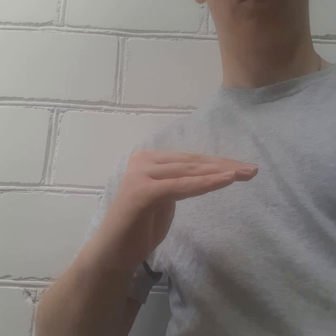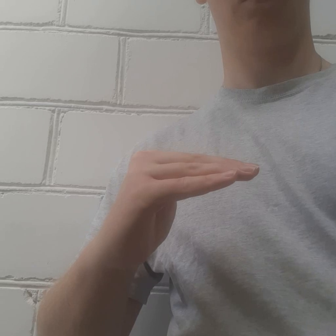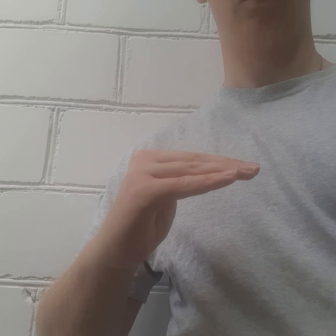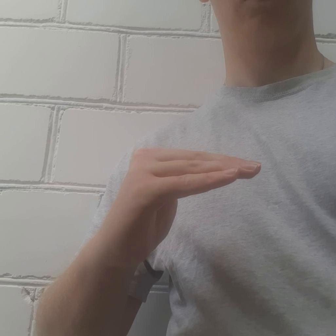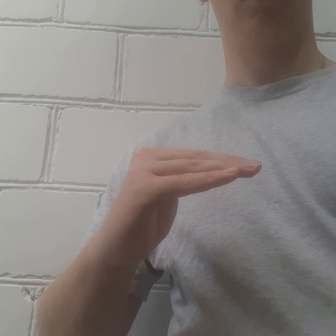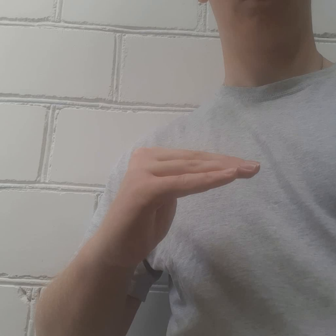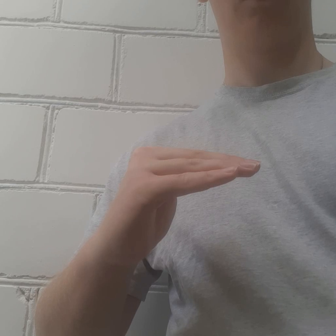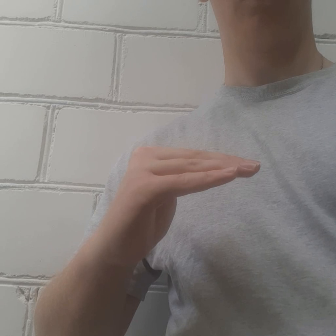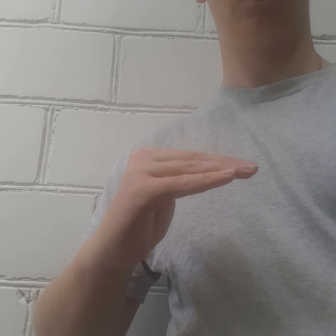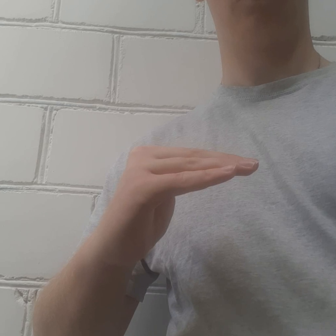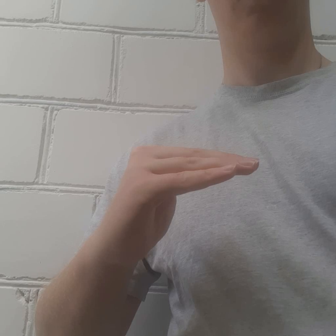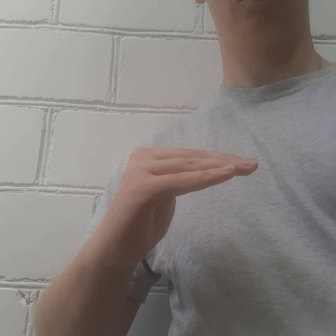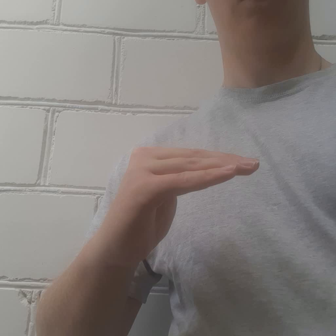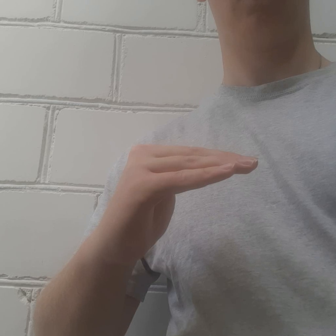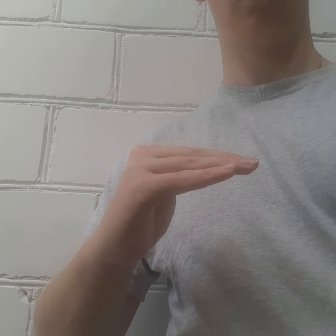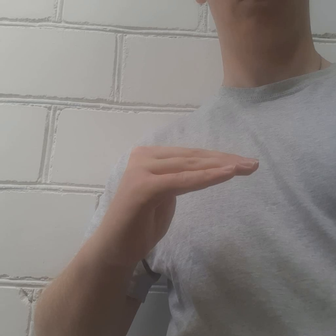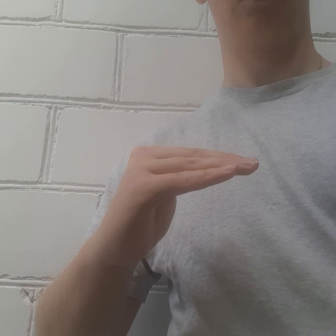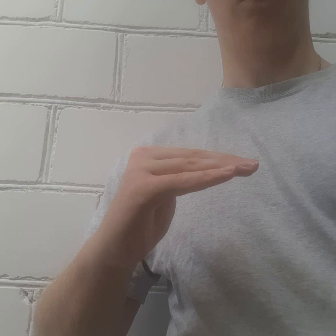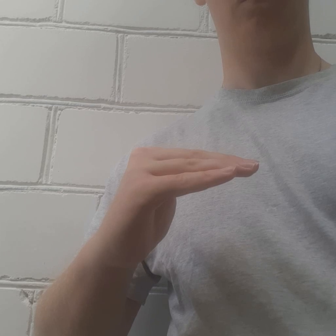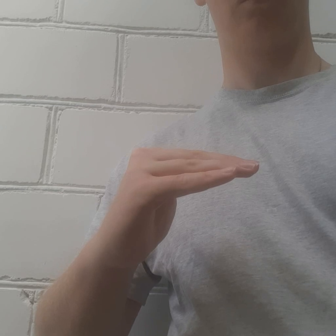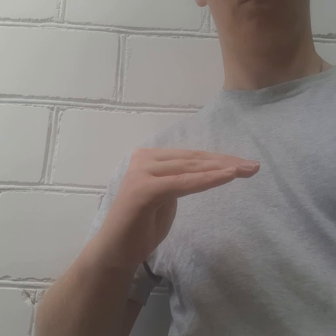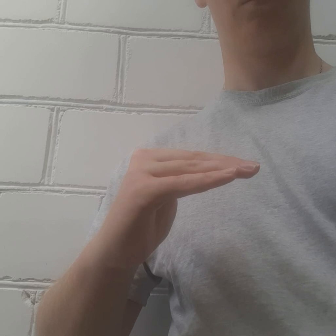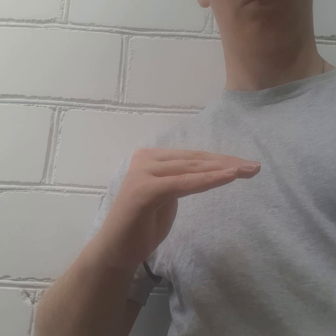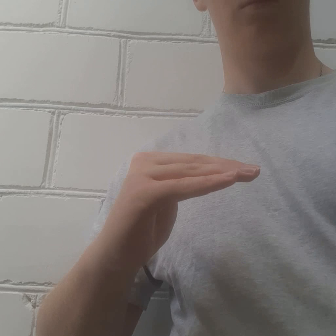Ф